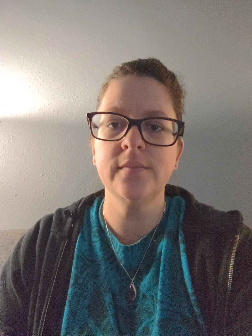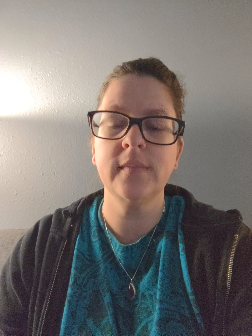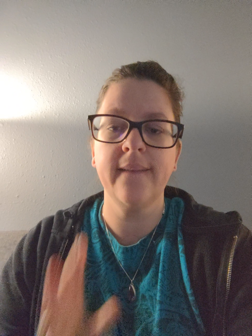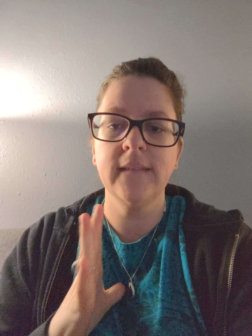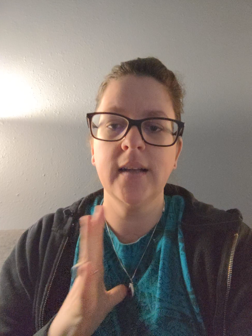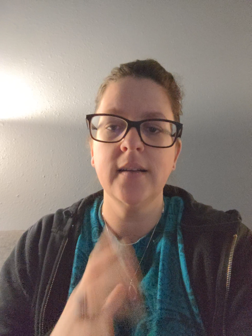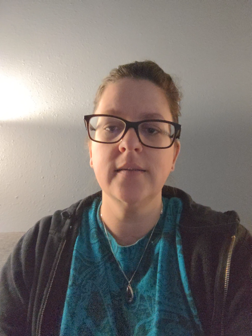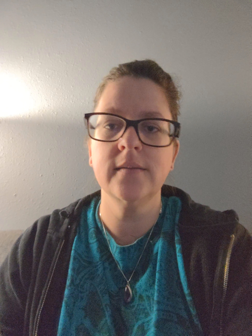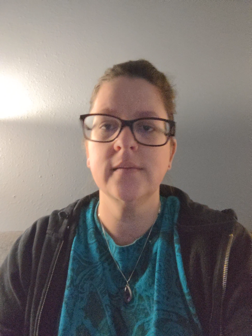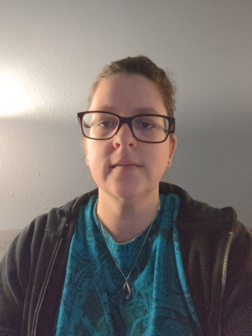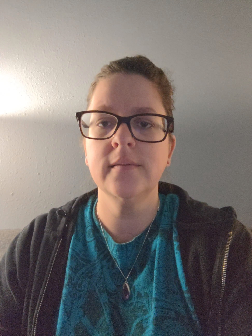fine